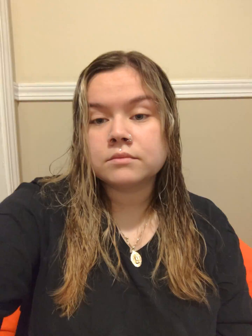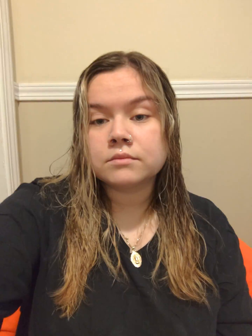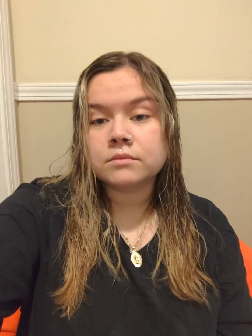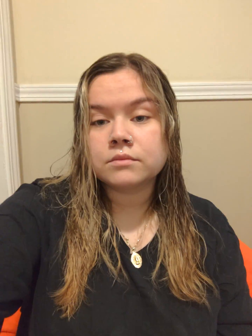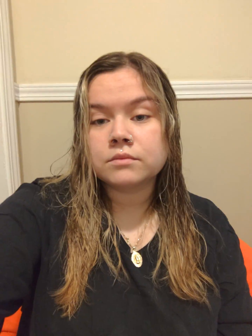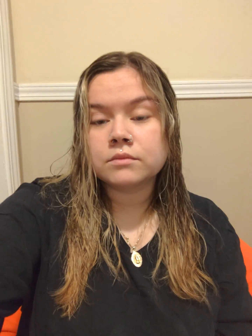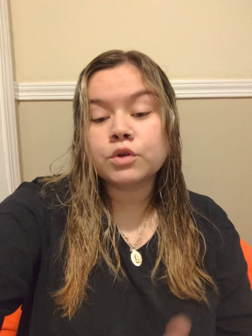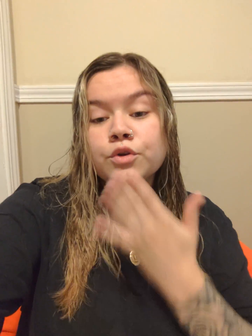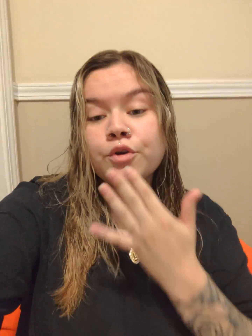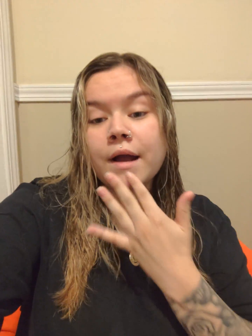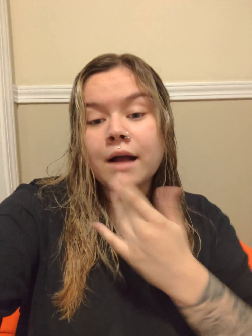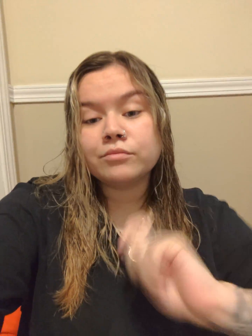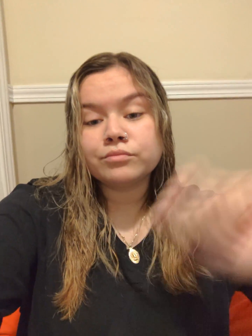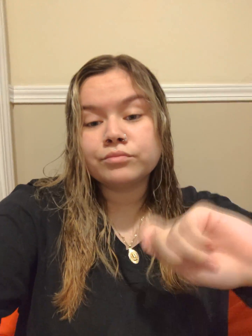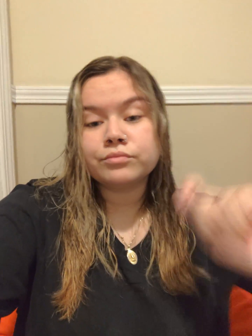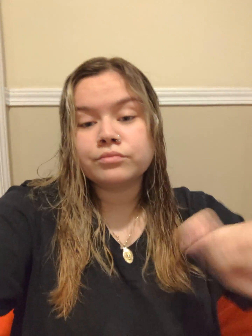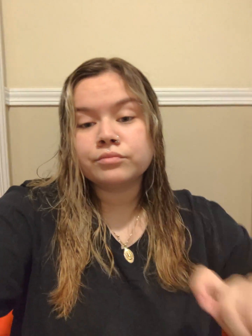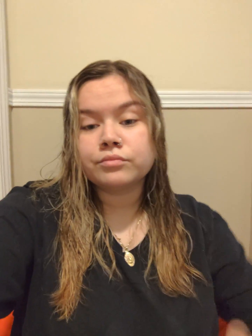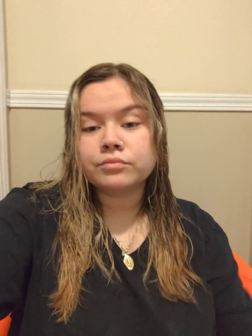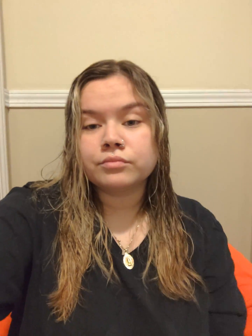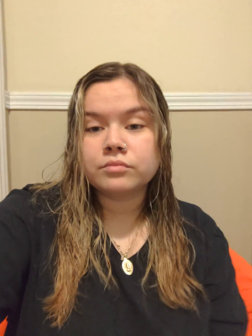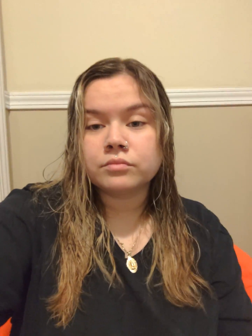crayon